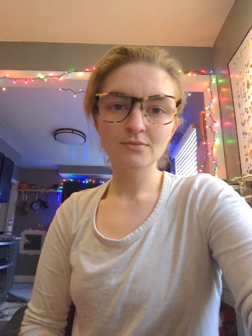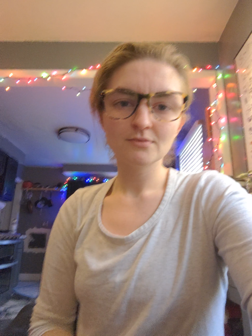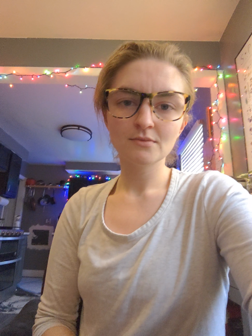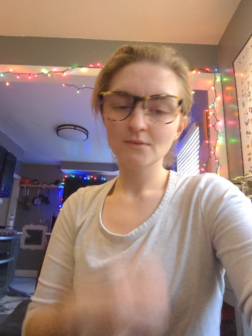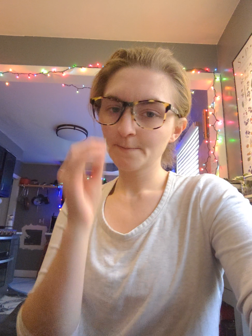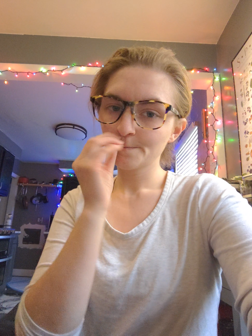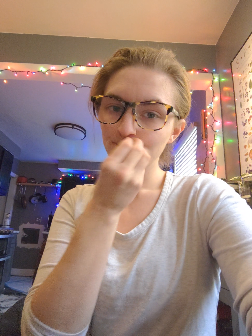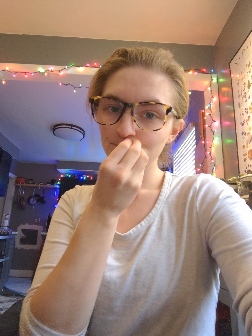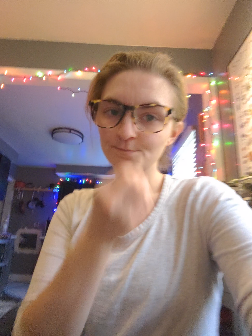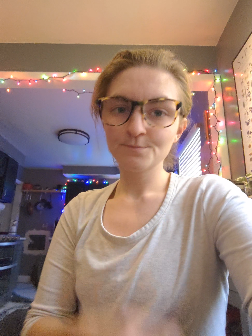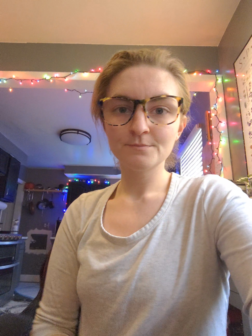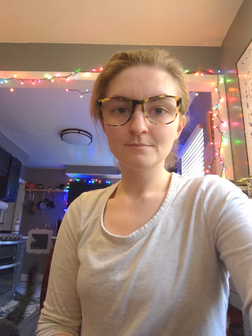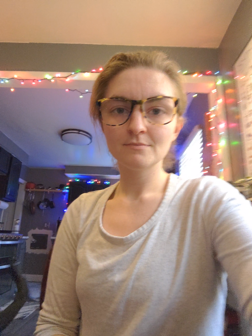flower